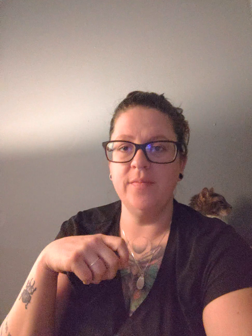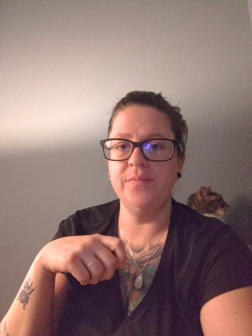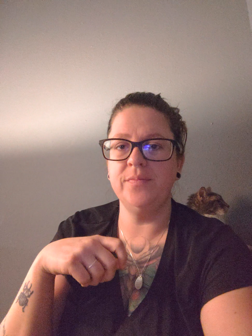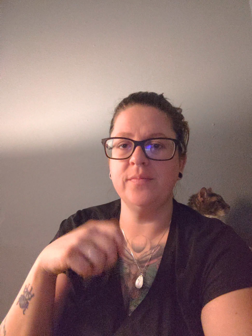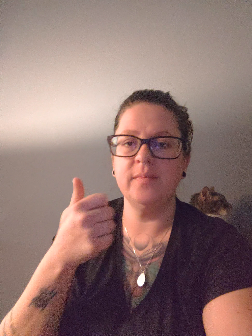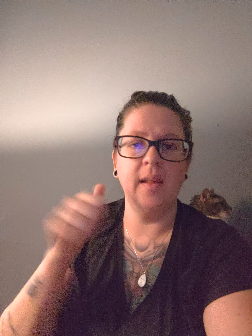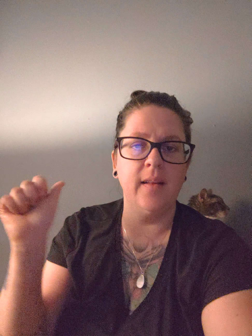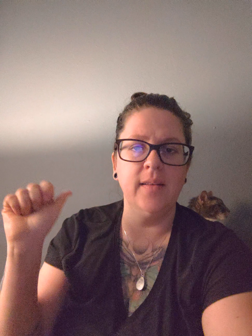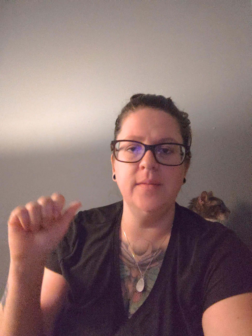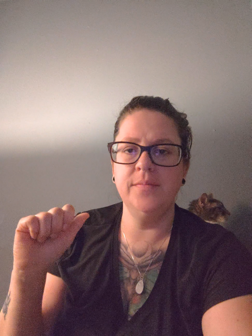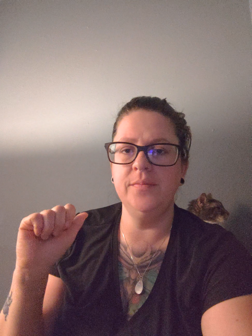any